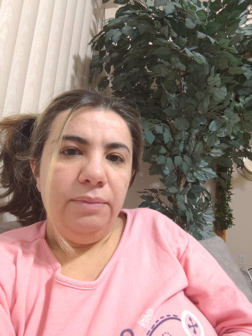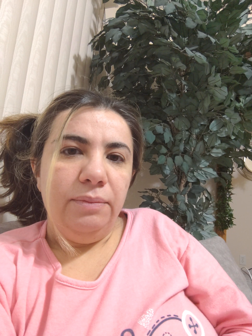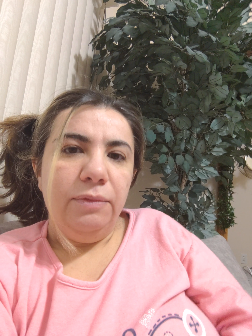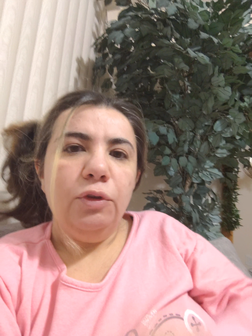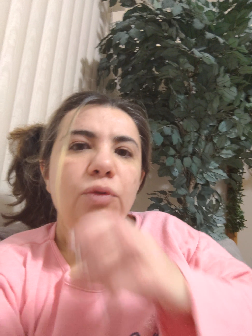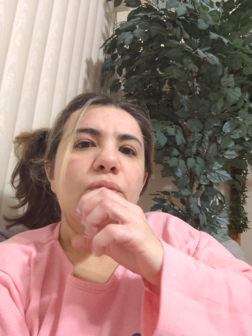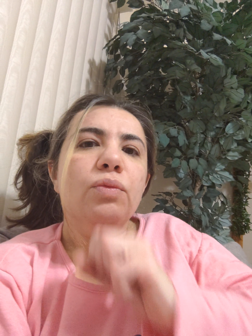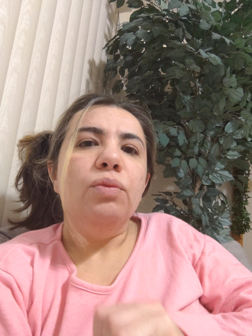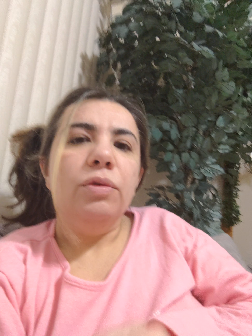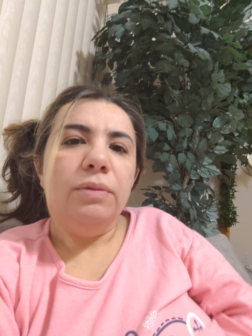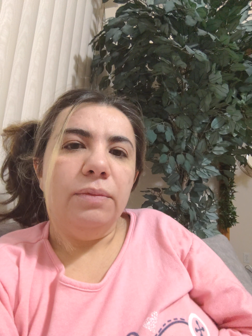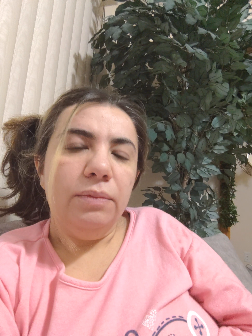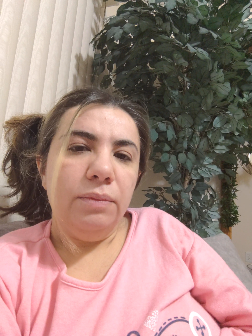old